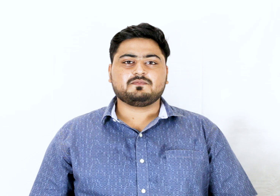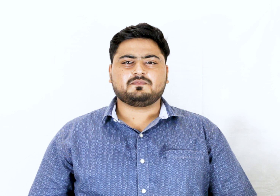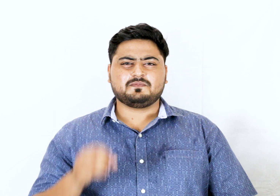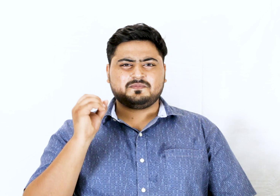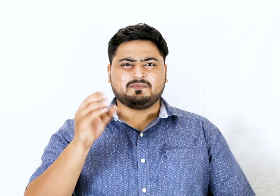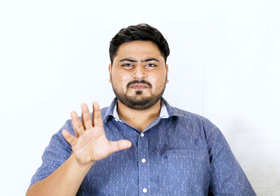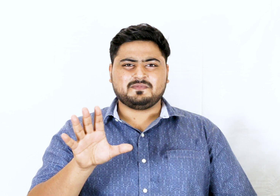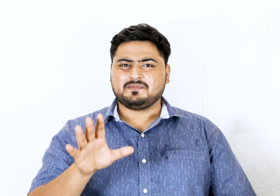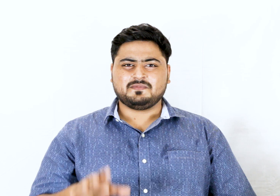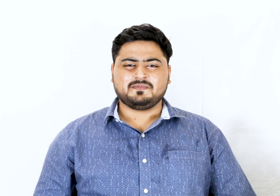bad